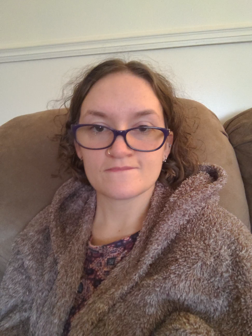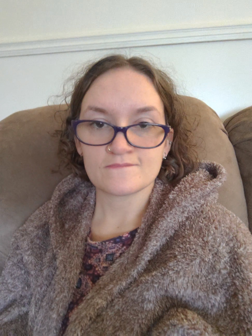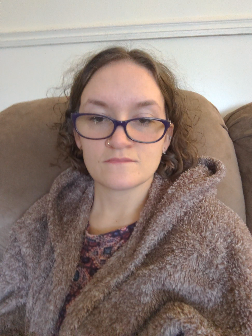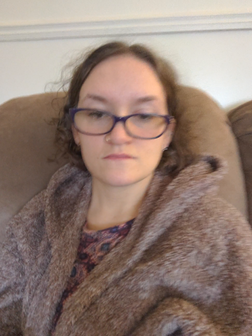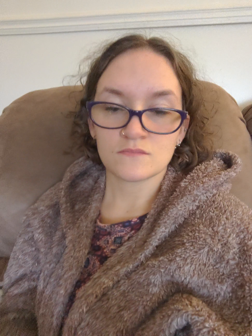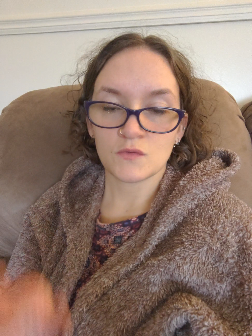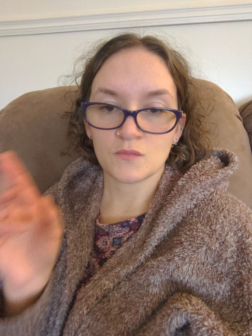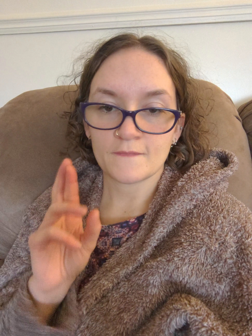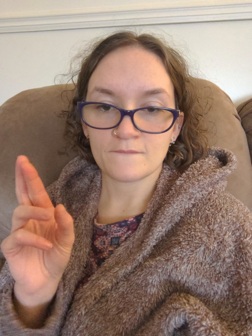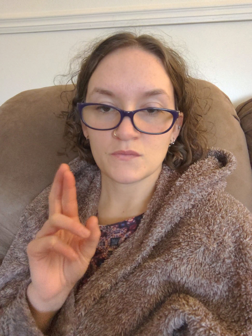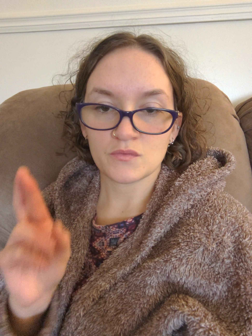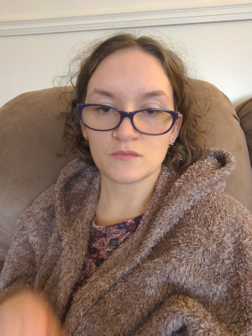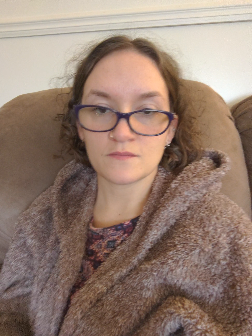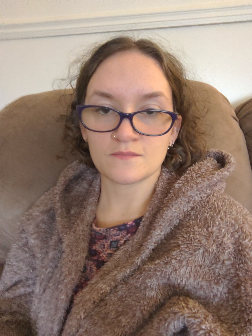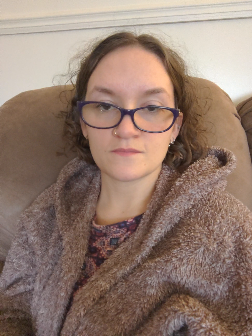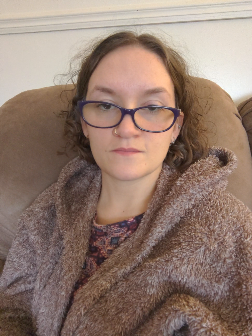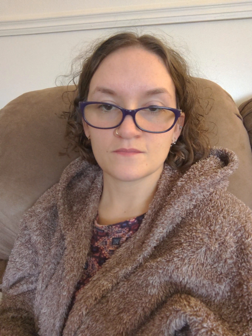refrigerator